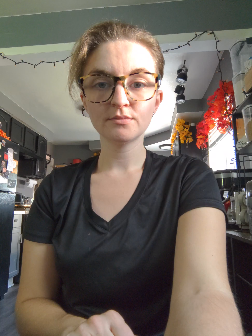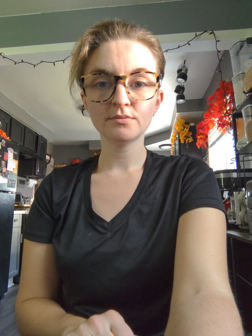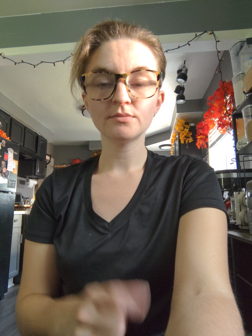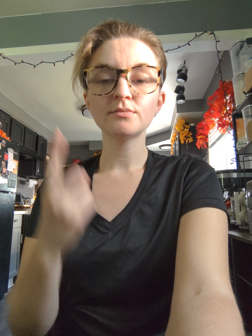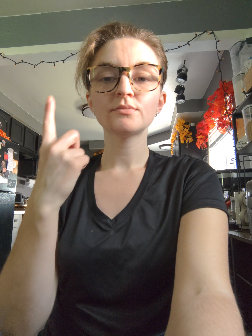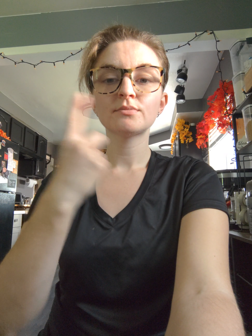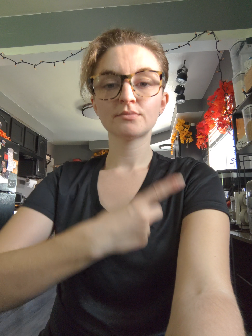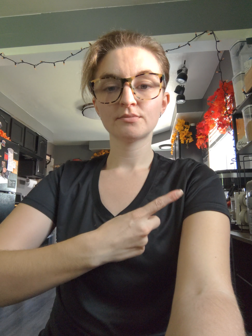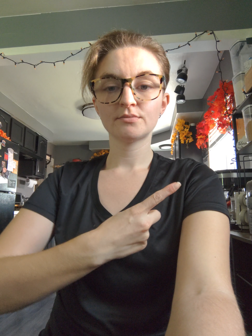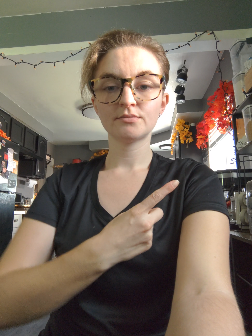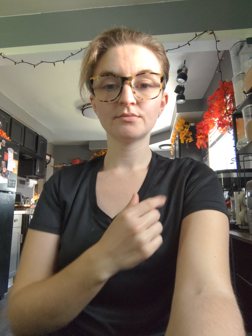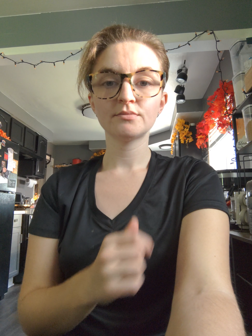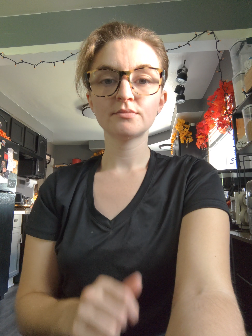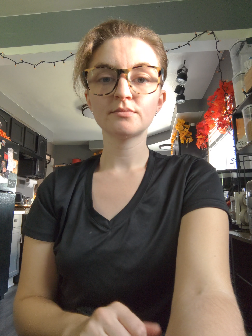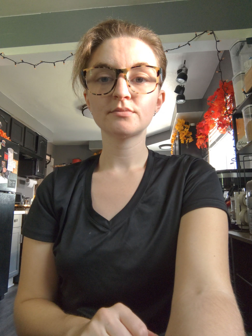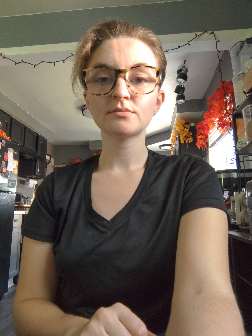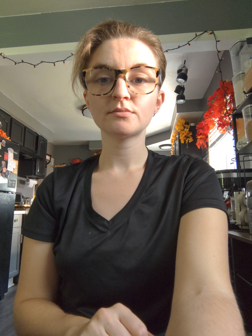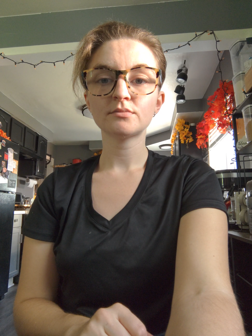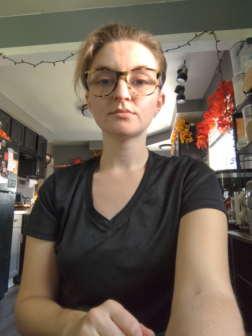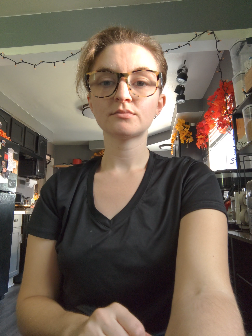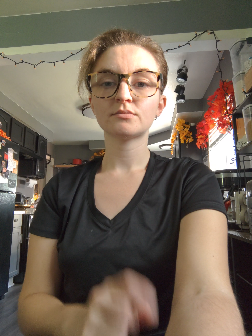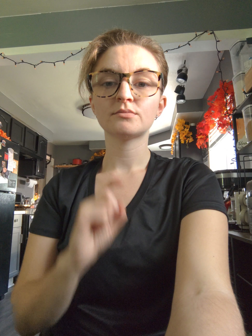day